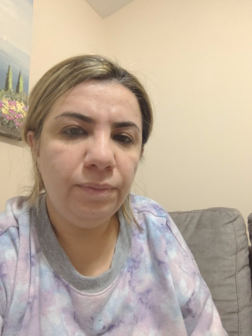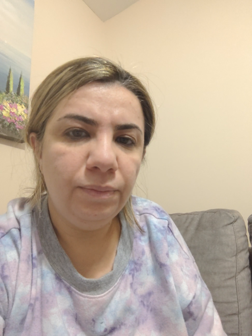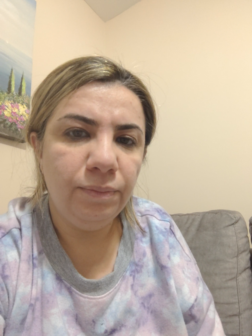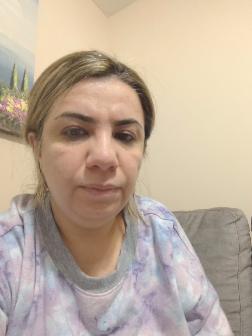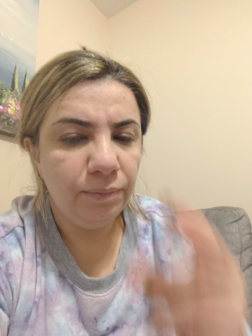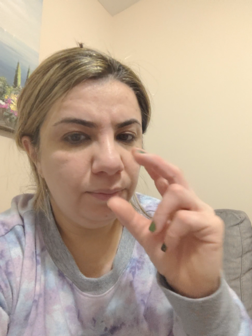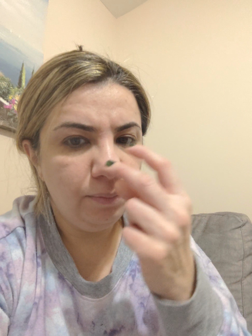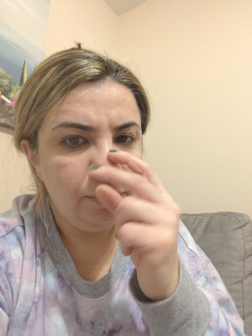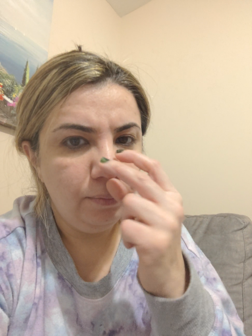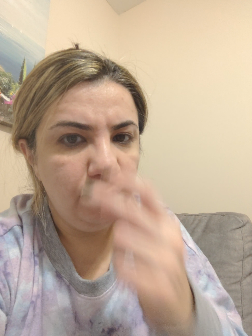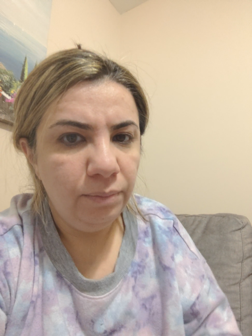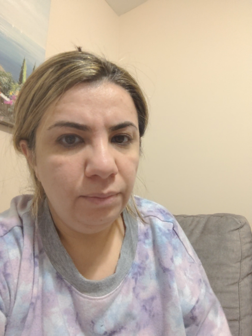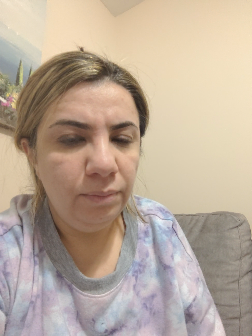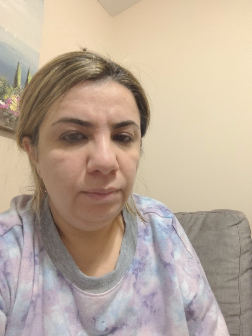clown